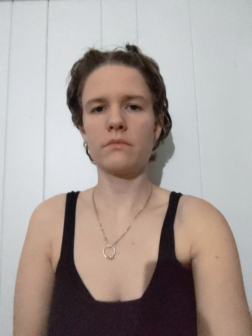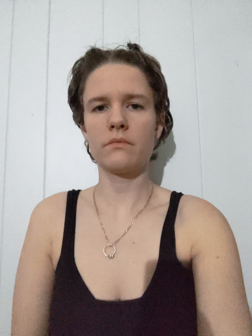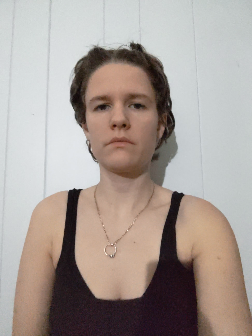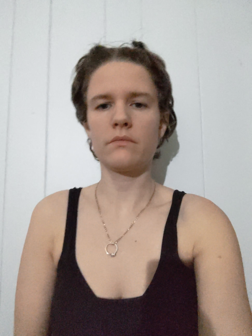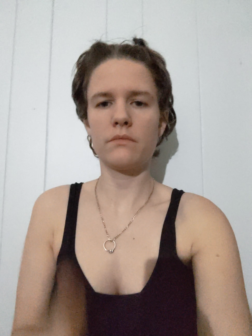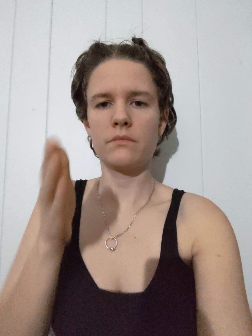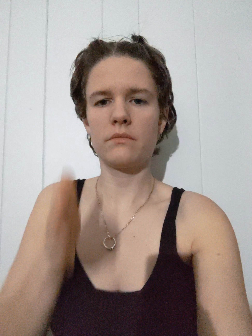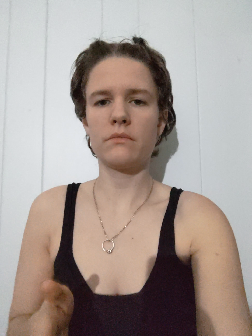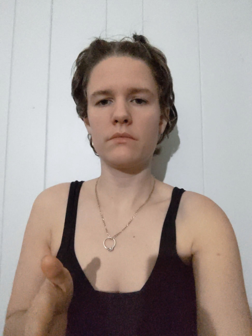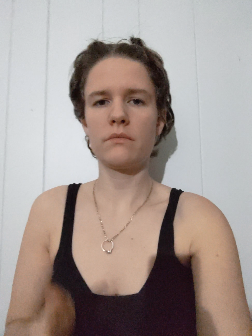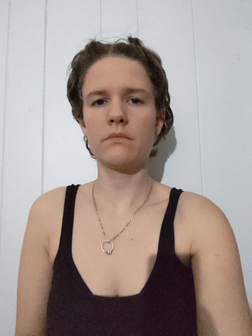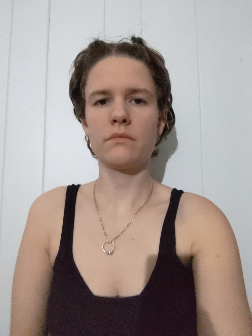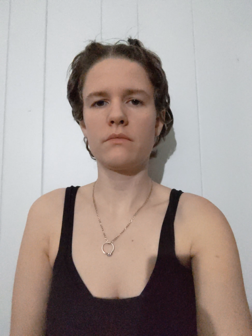person